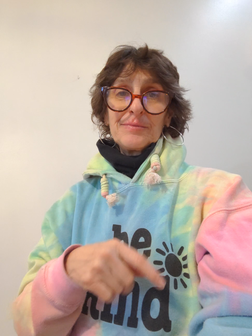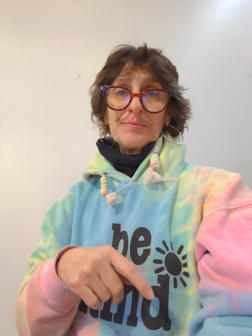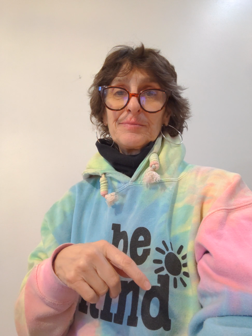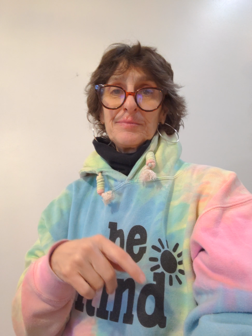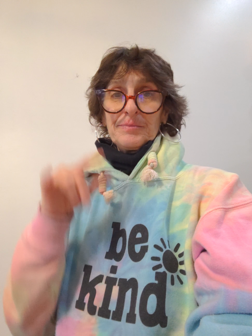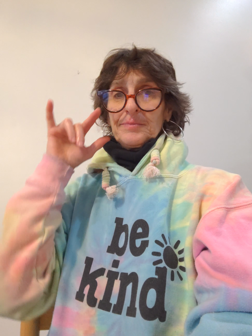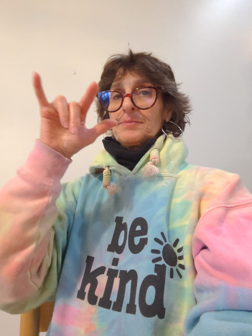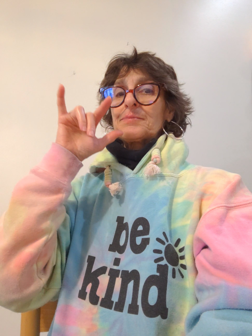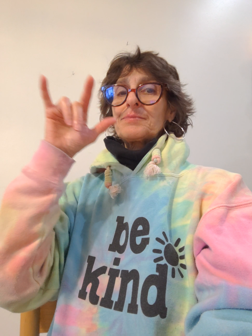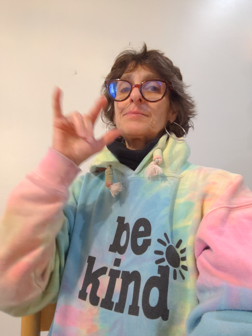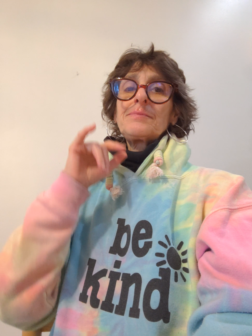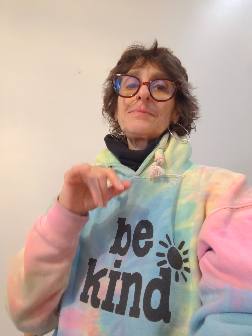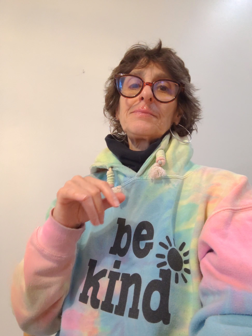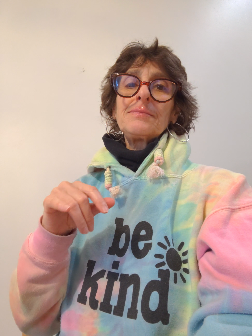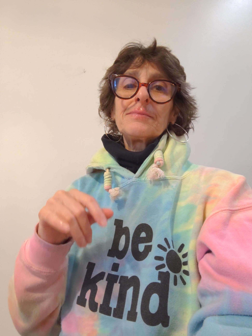airplane